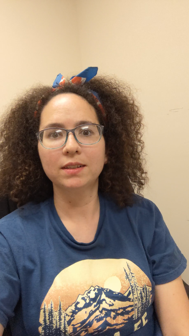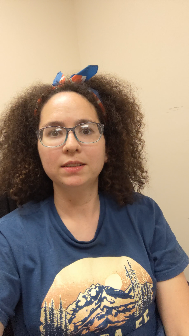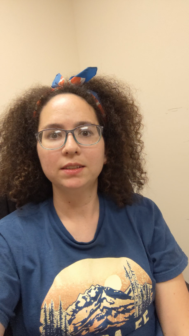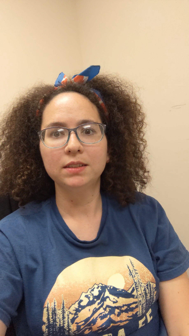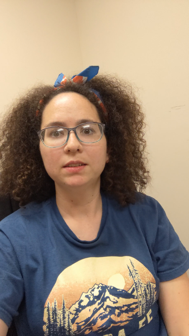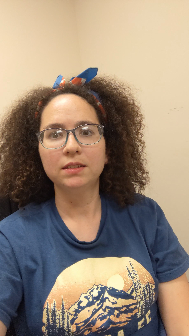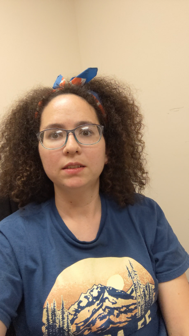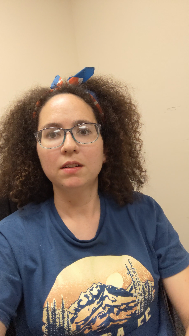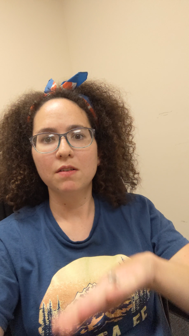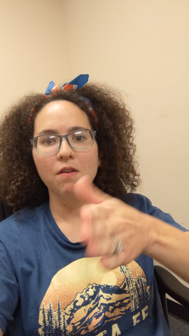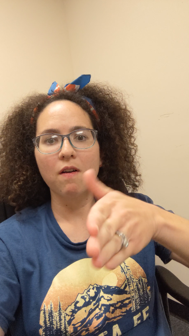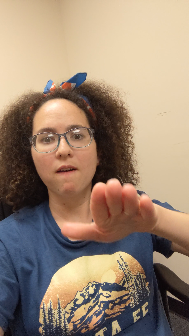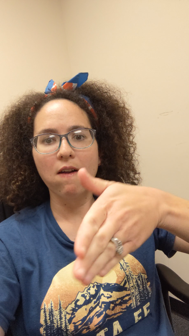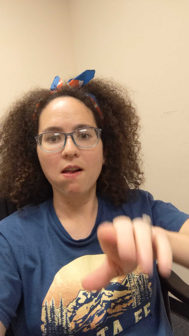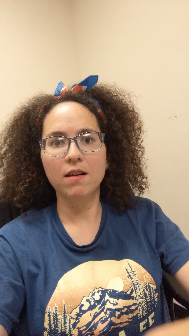cook